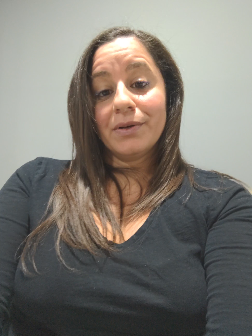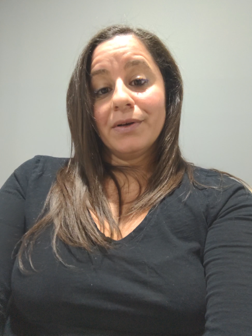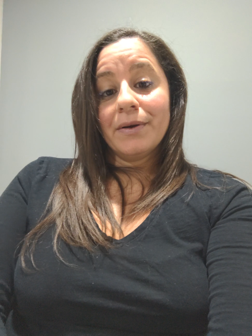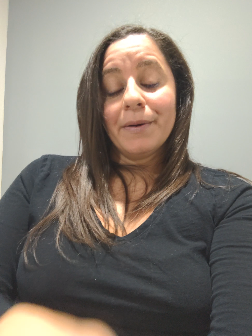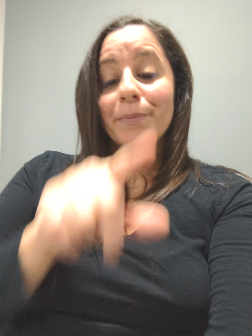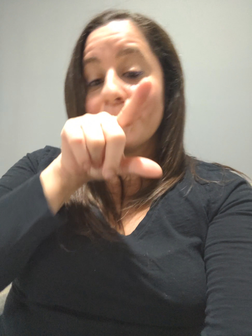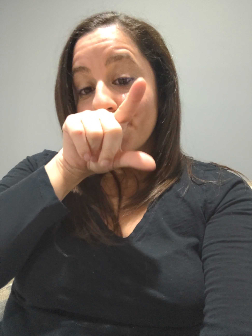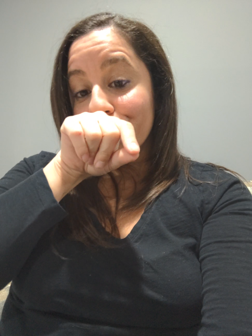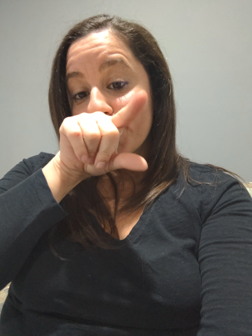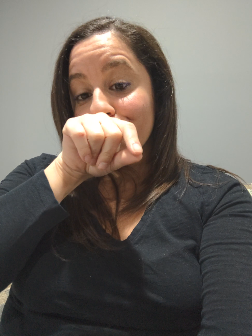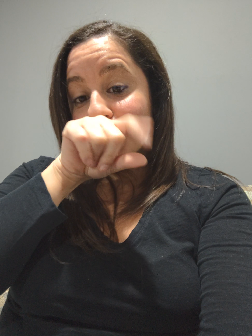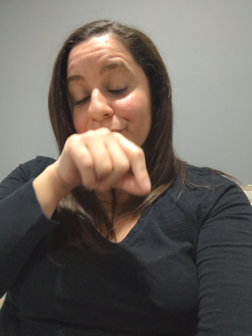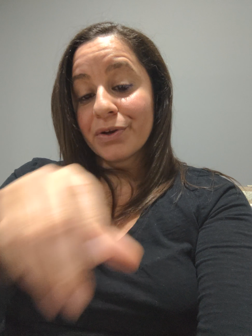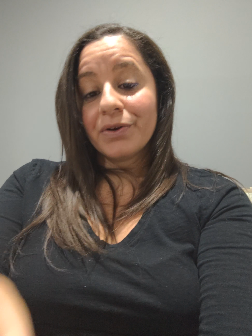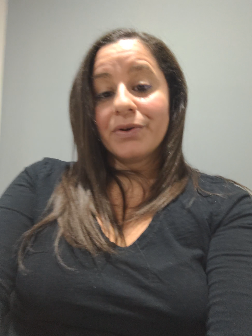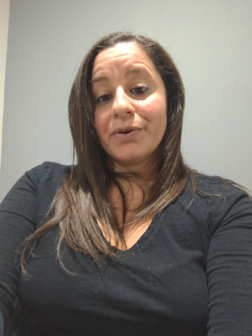bird